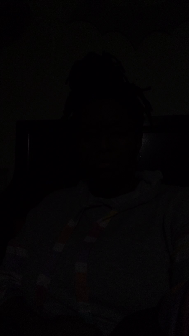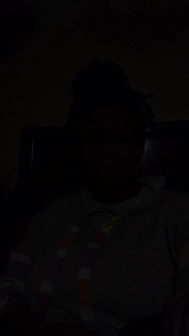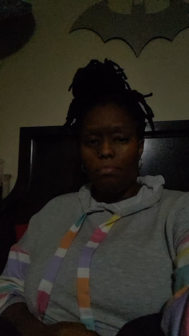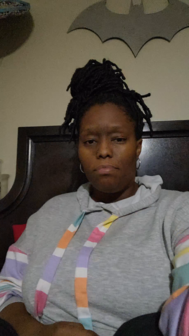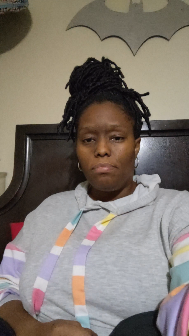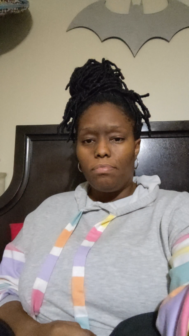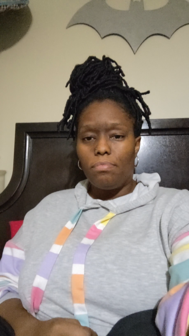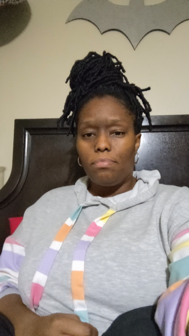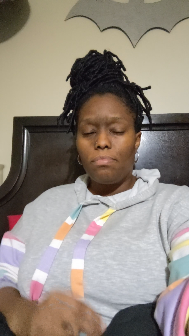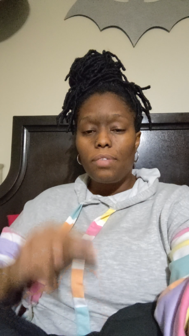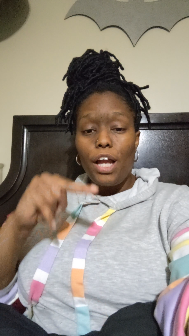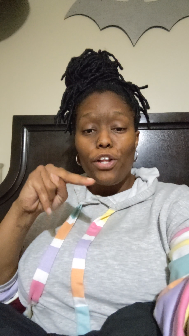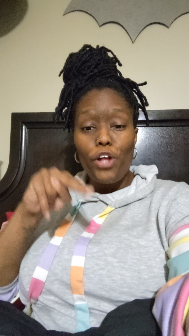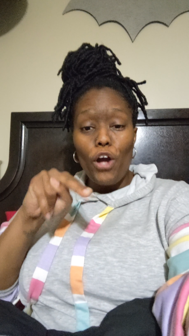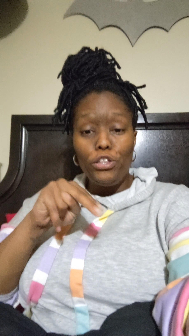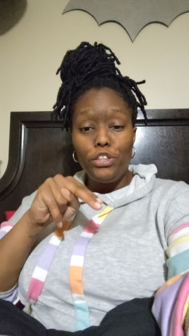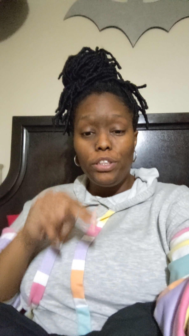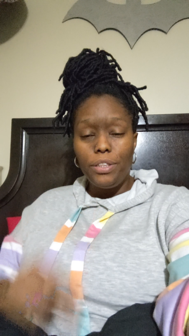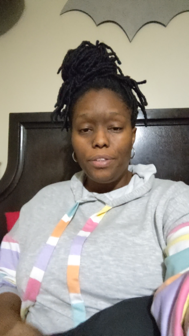nurse